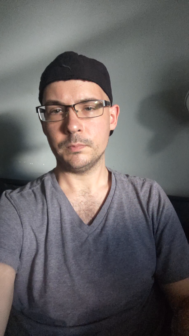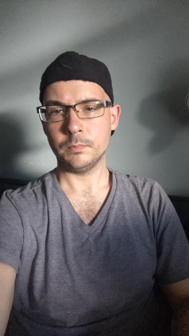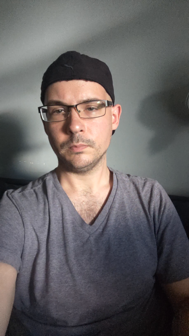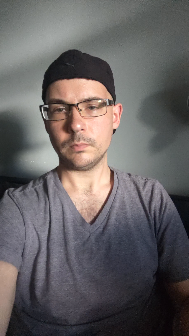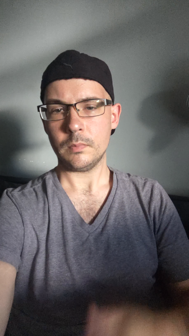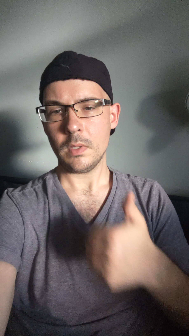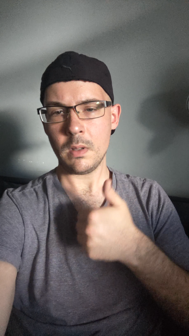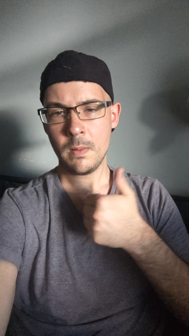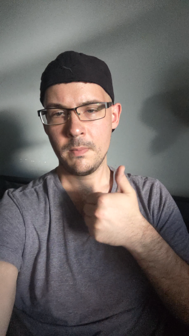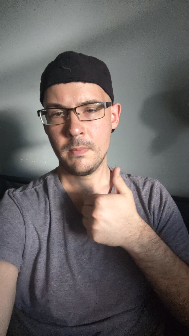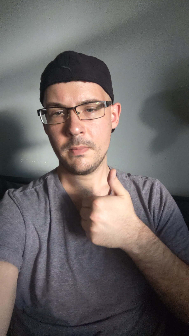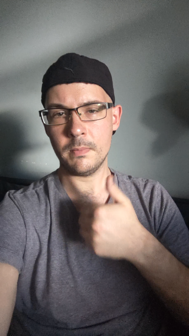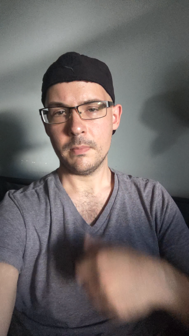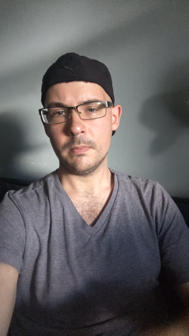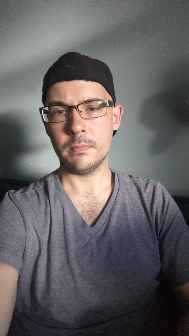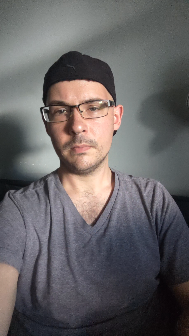help